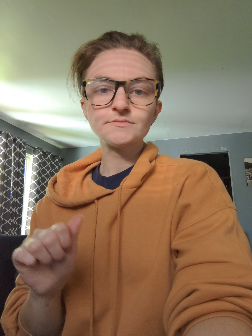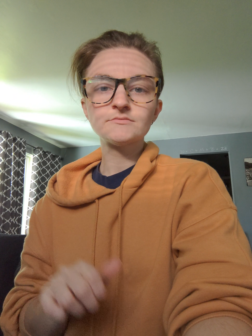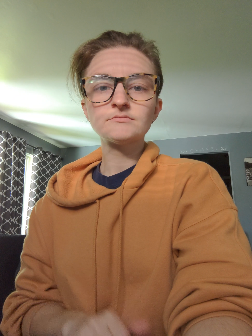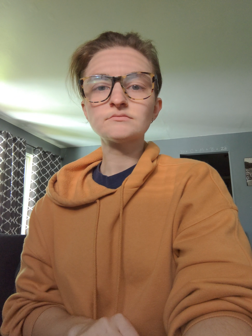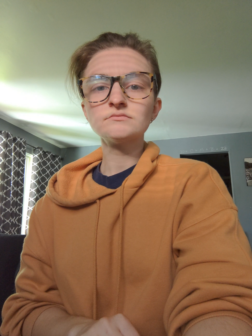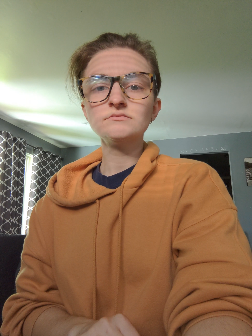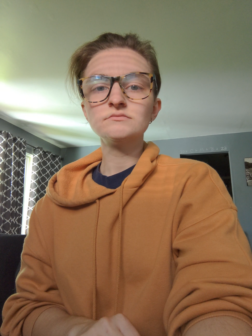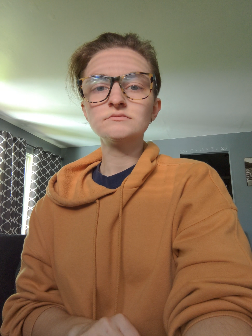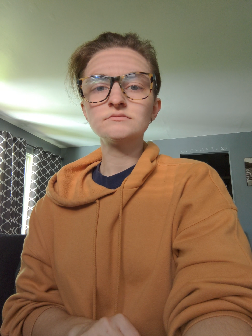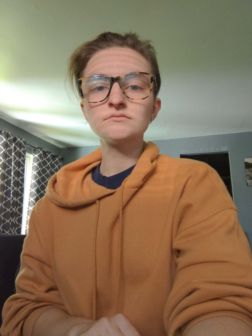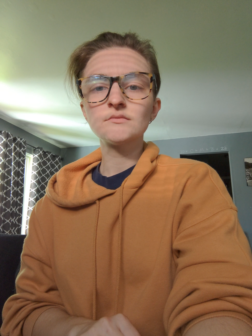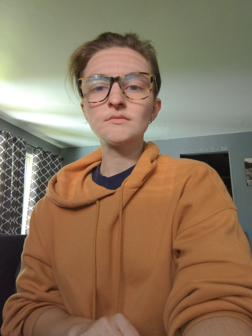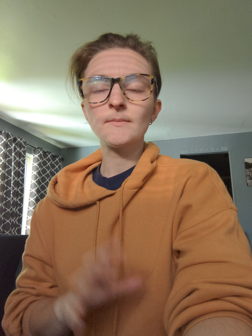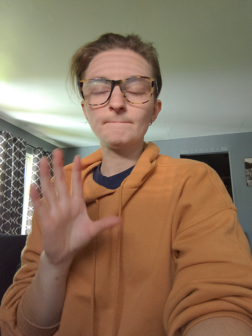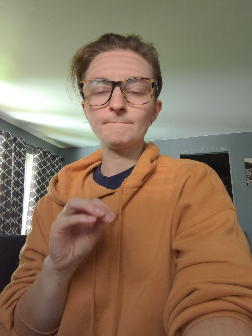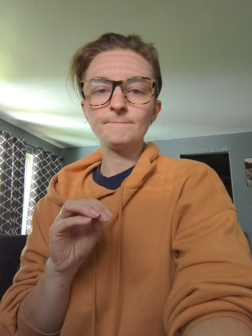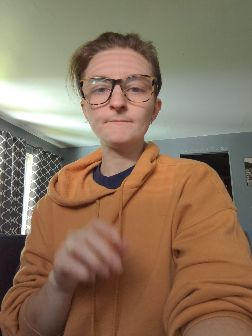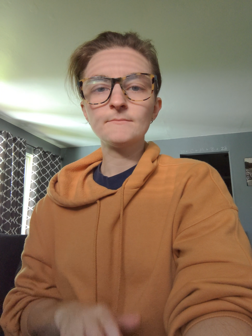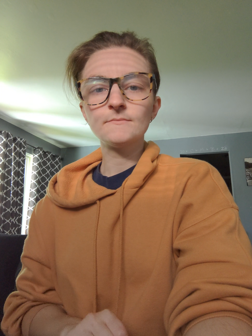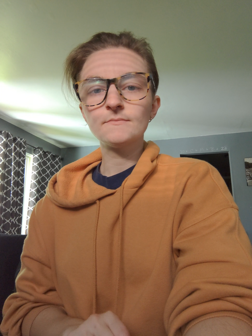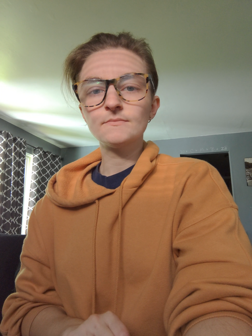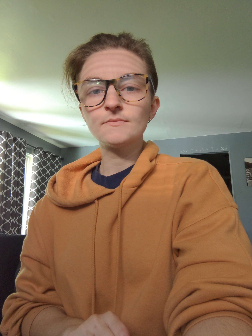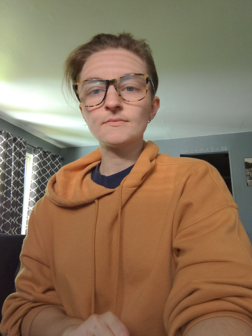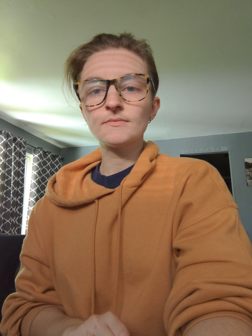bite